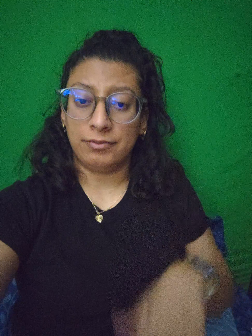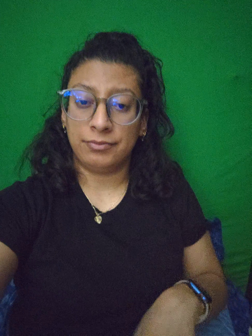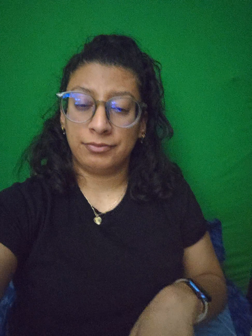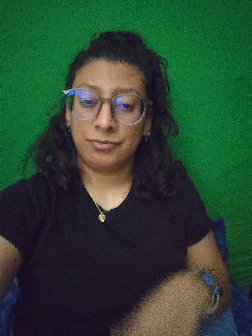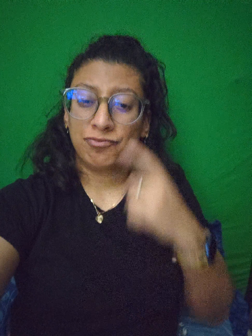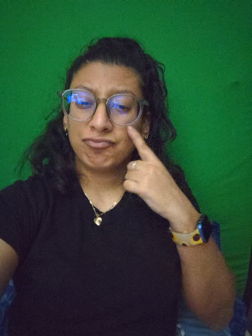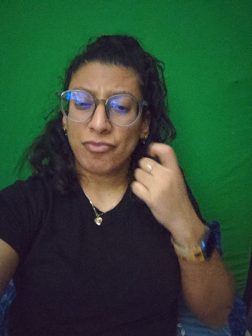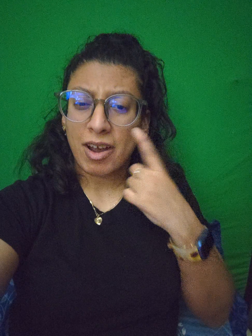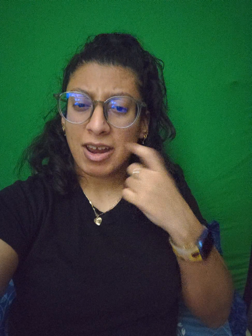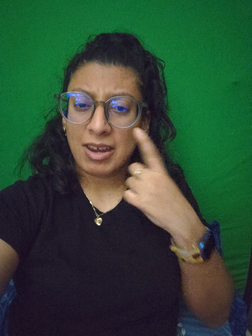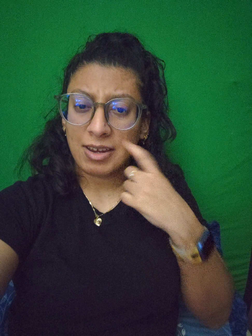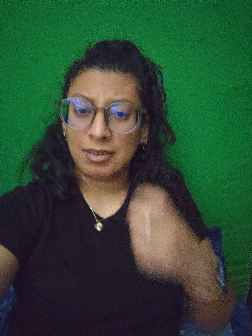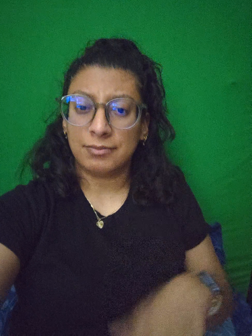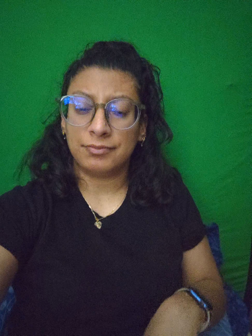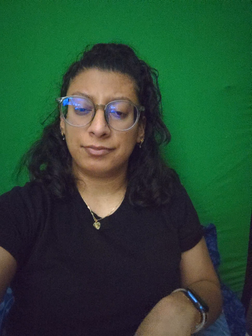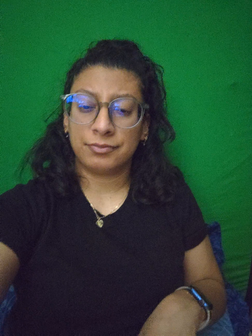cry